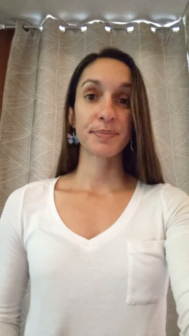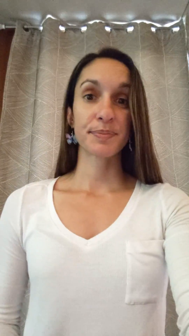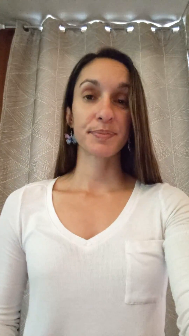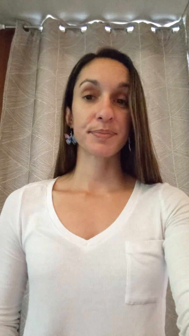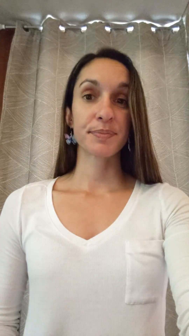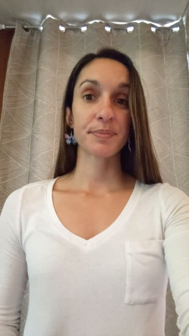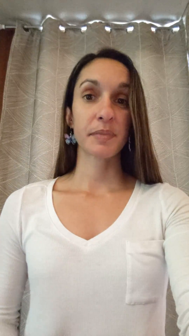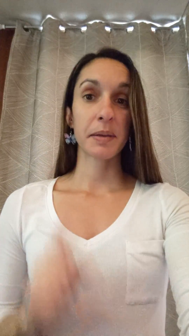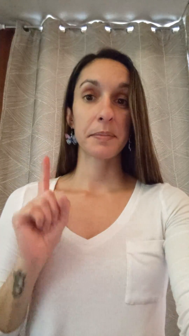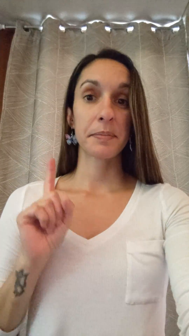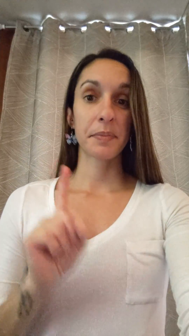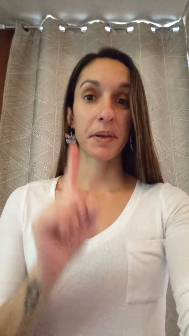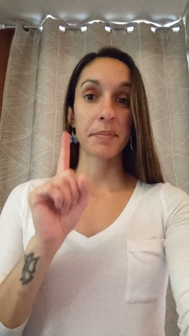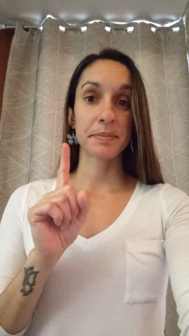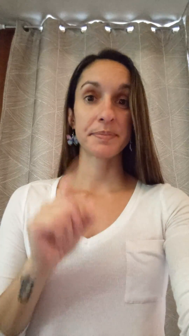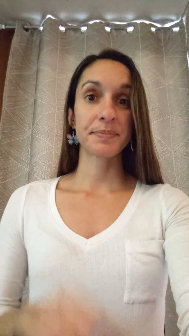bump